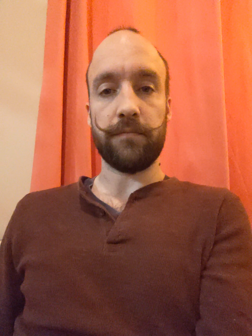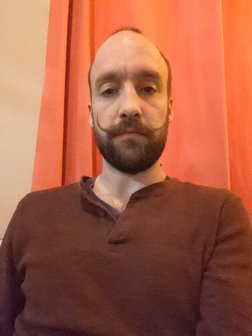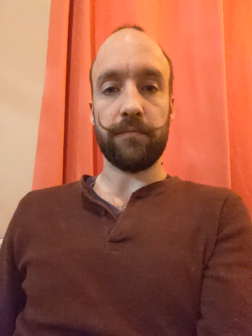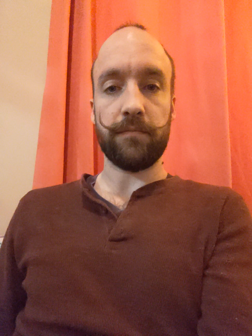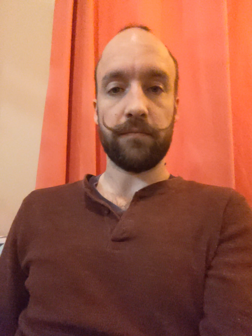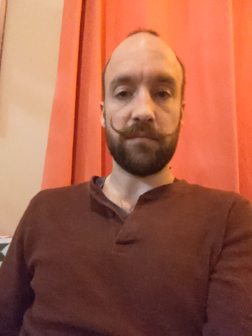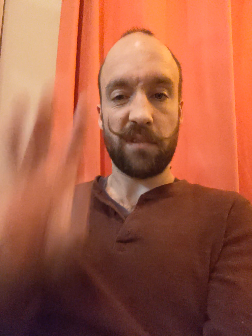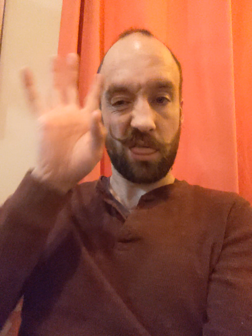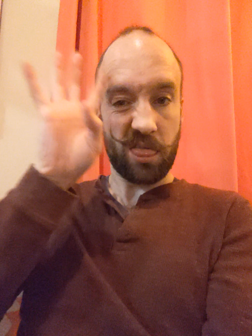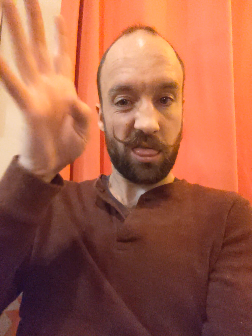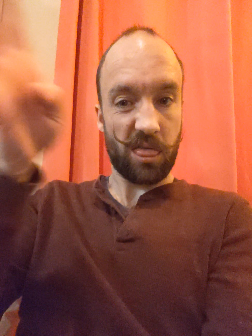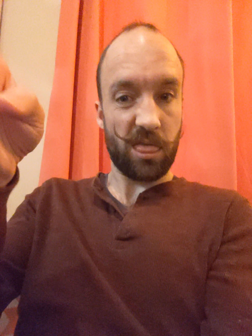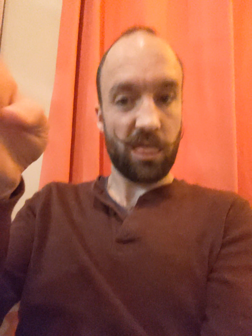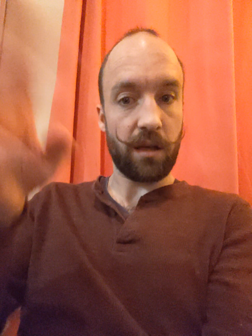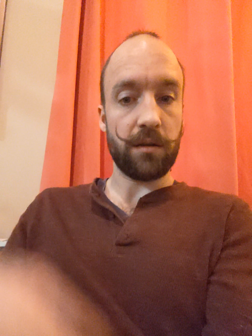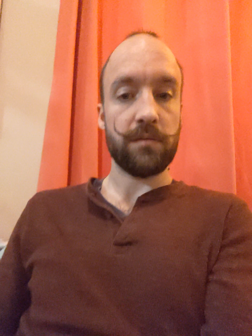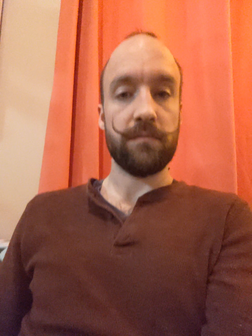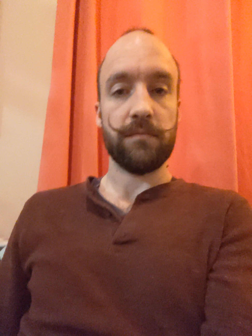pretend